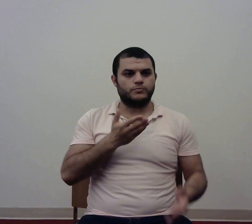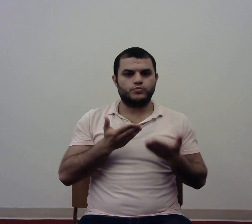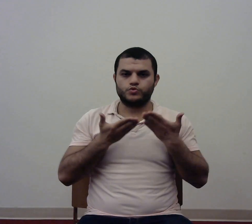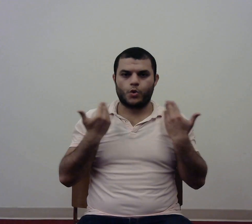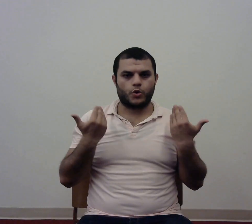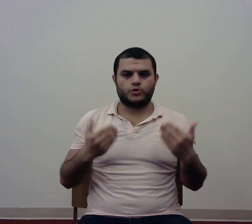yox